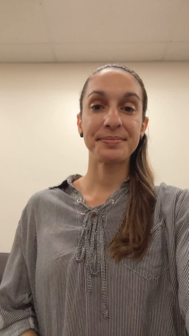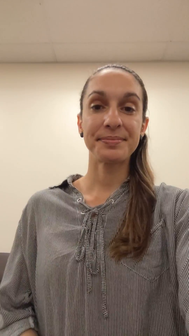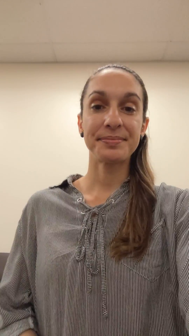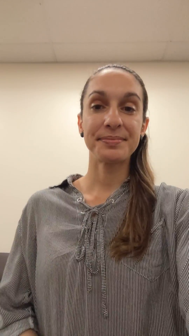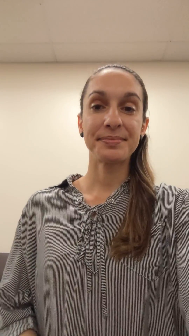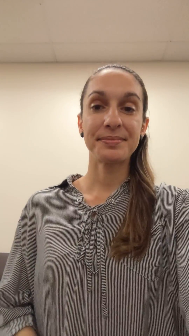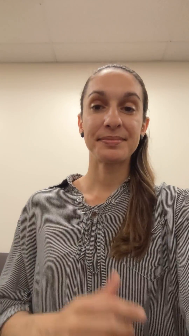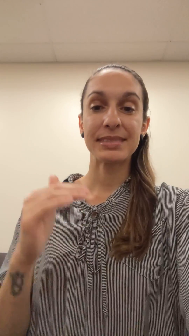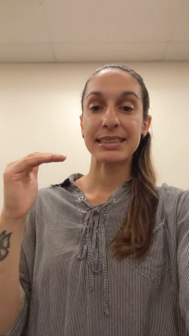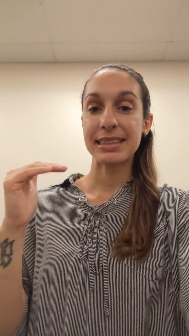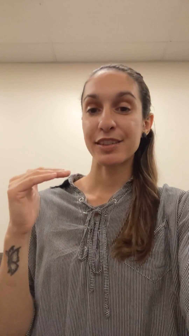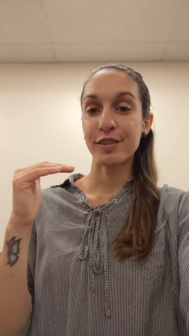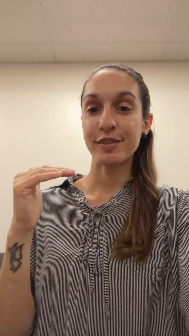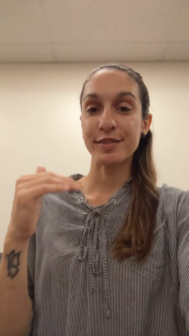little